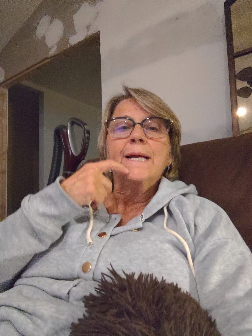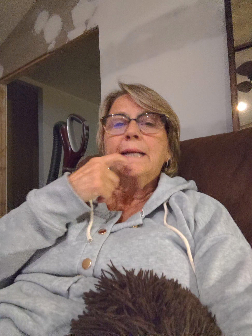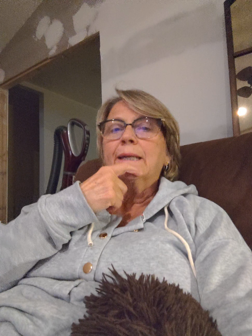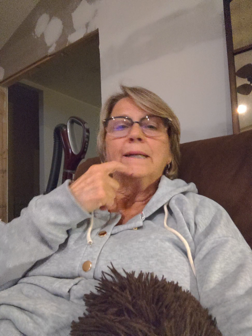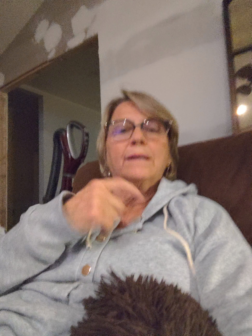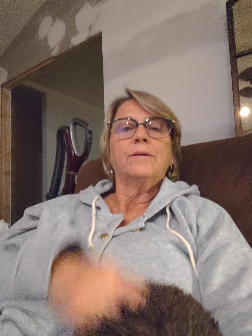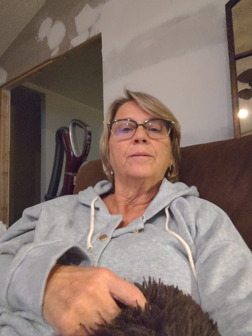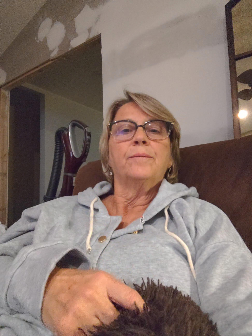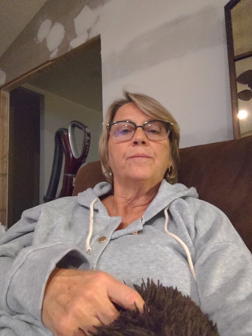chin